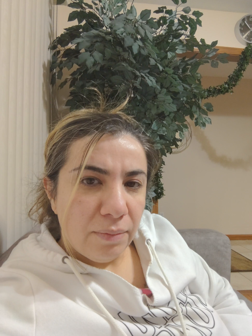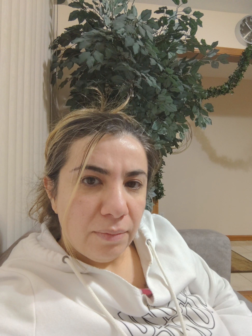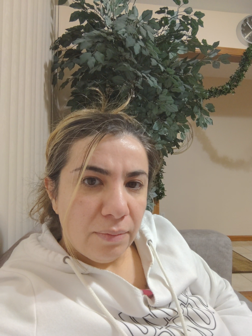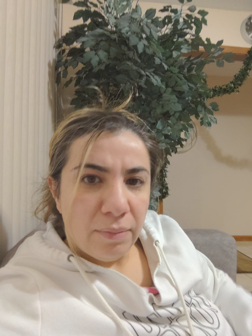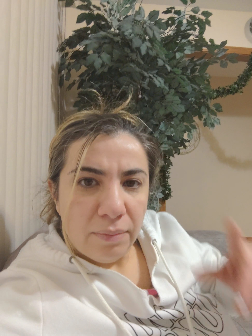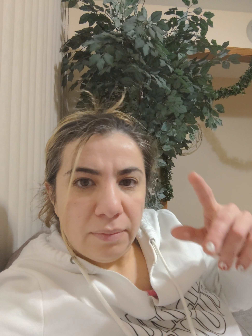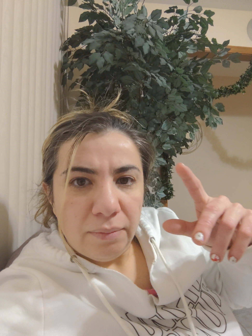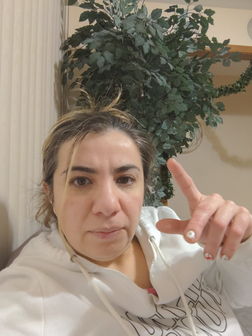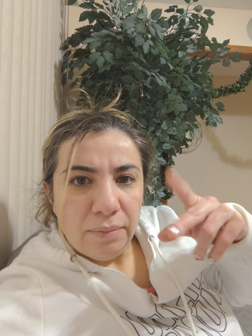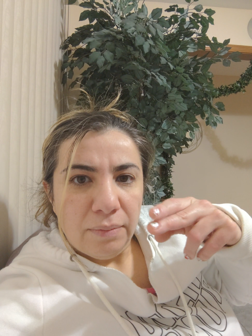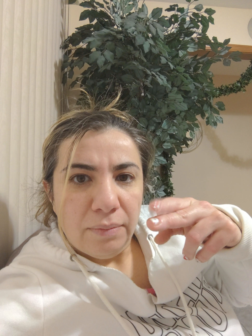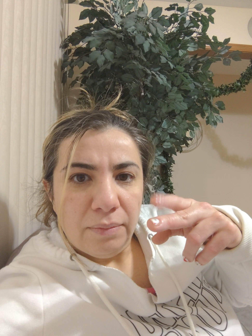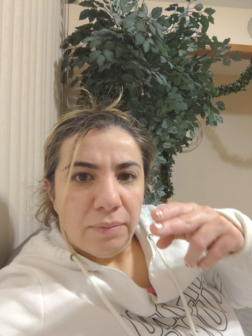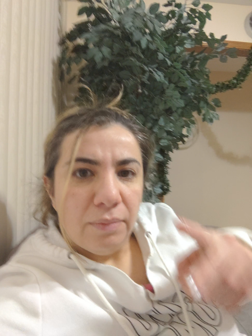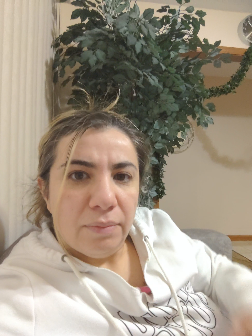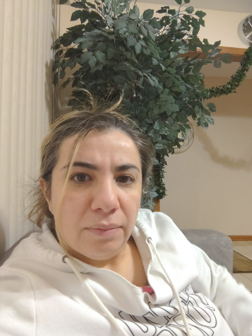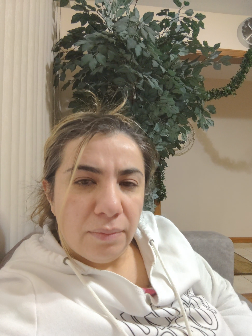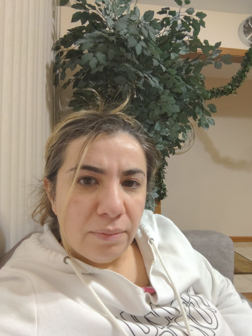cut